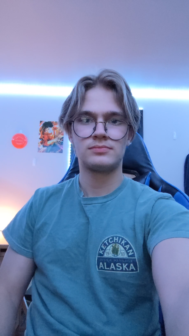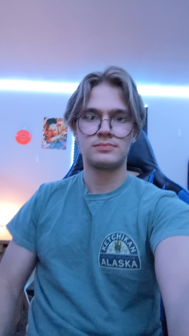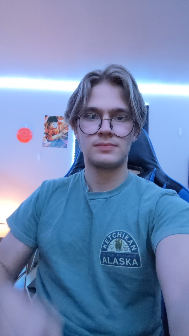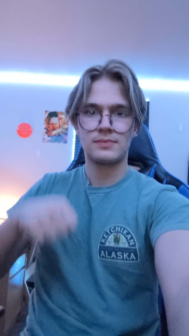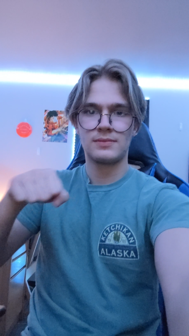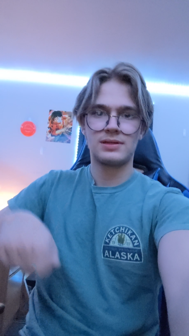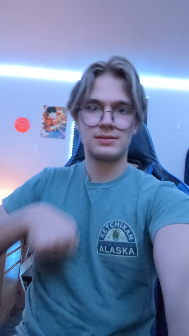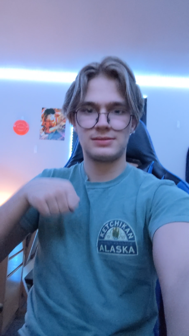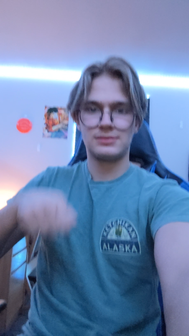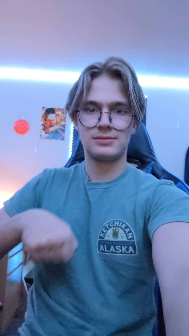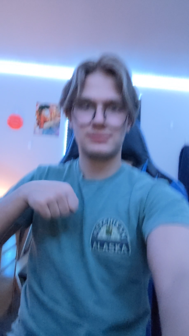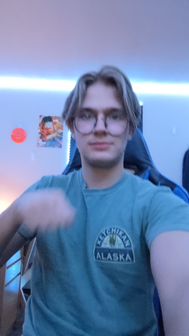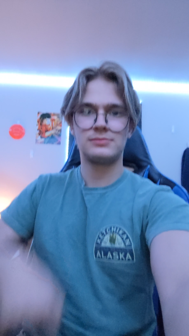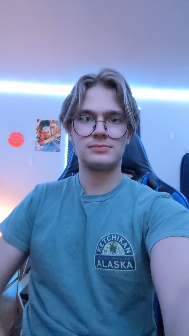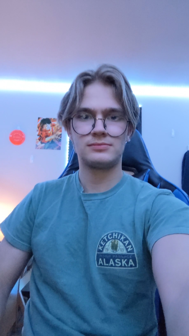bicycle